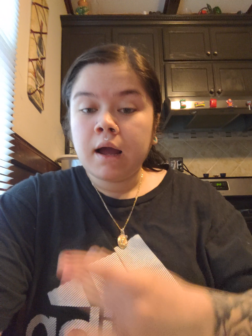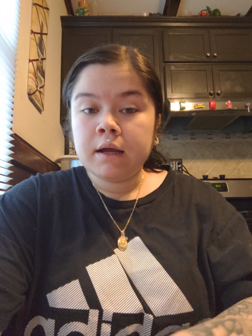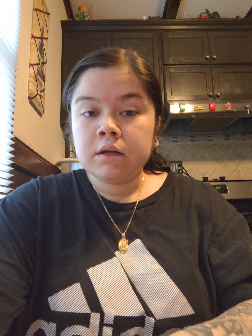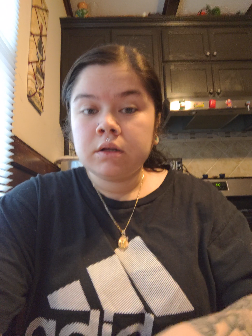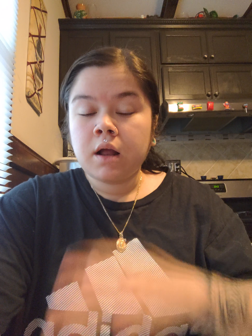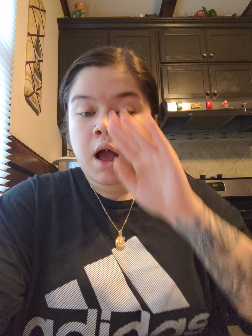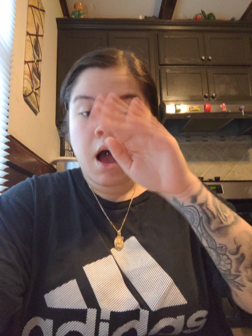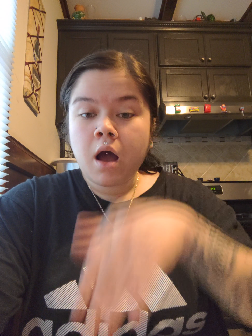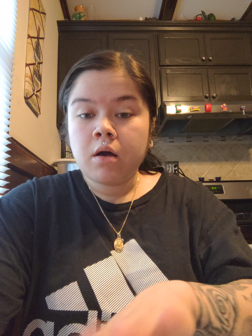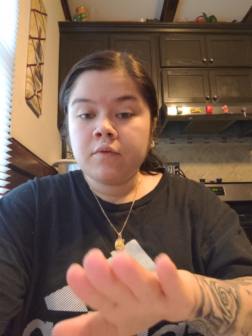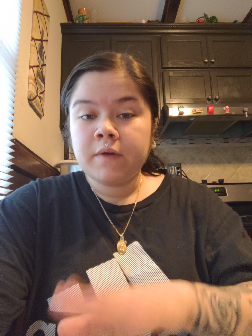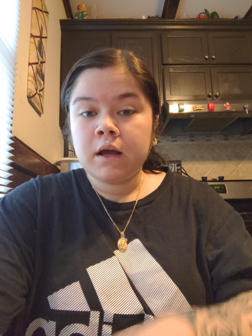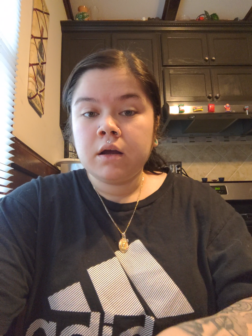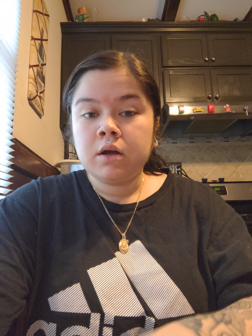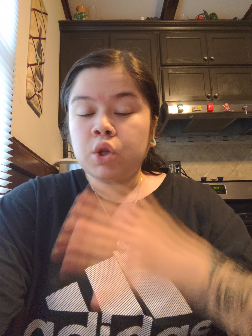elephant